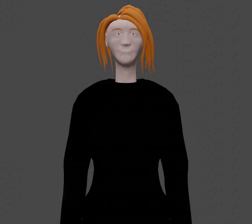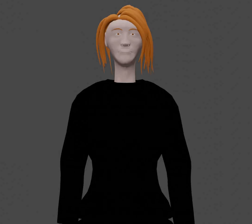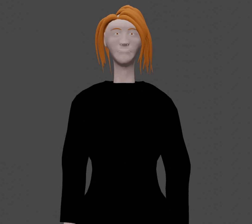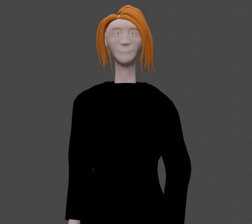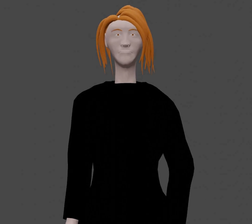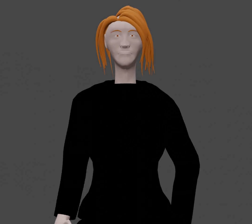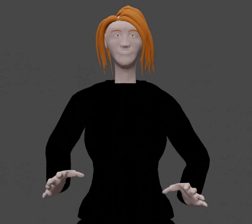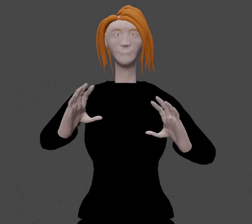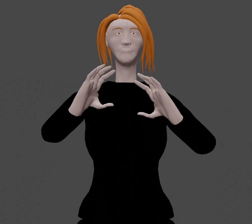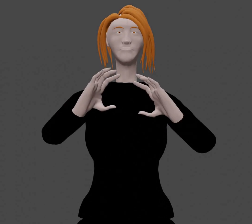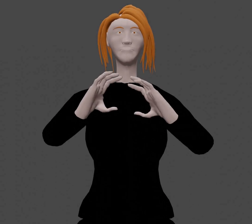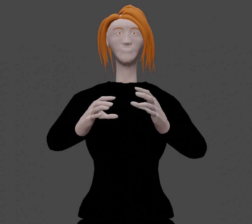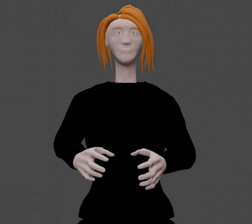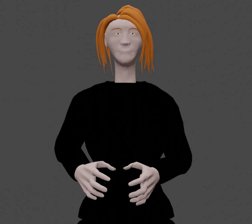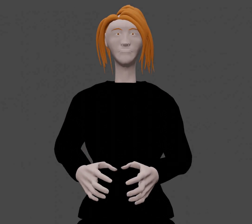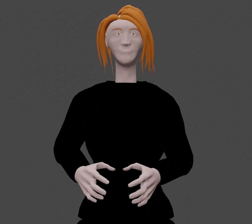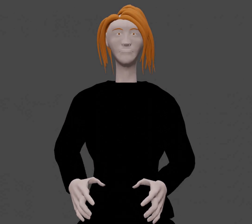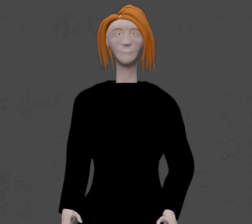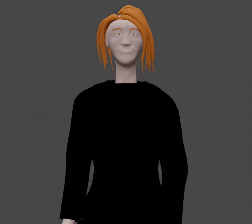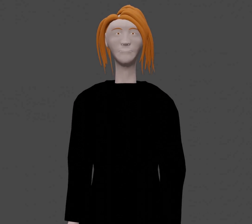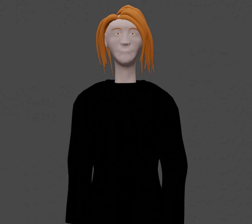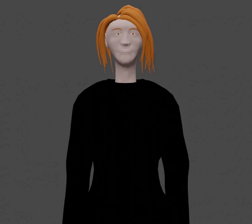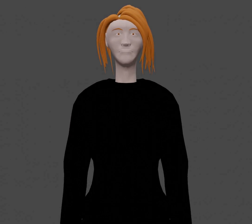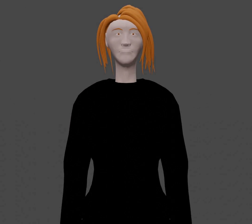Association